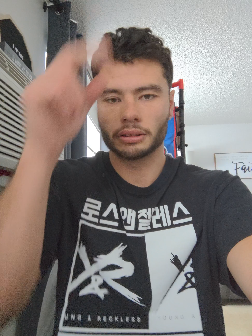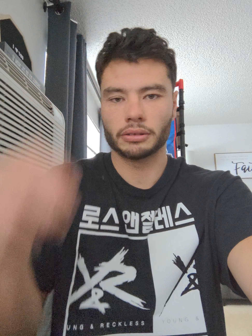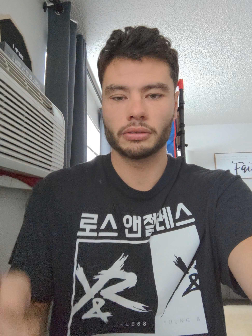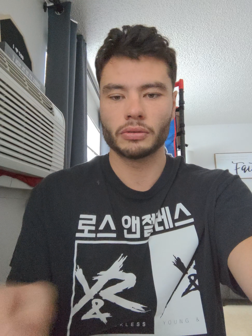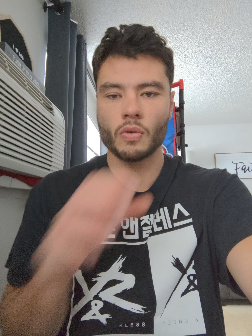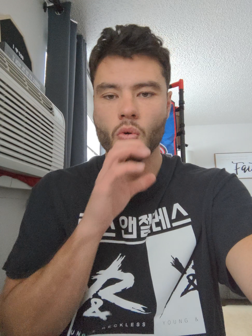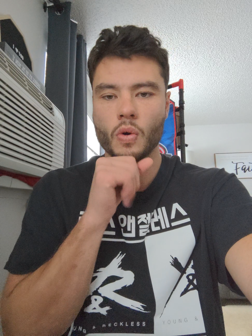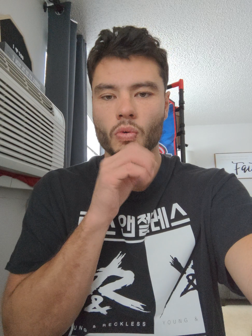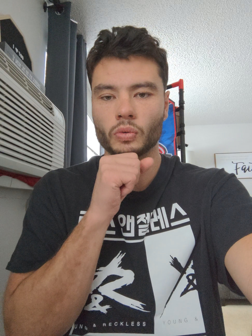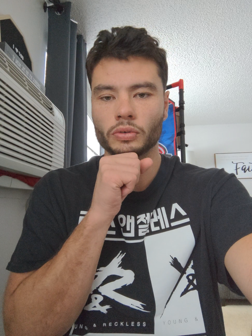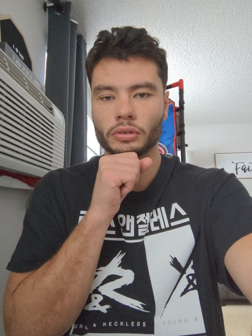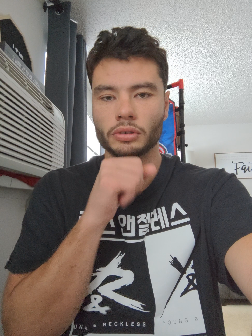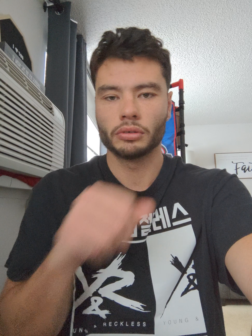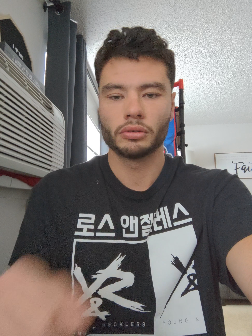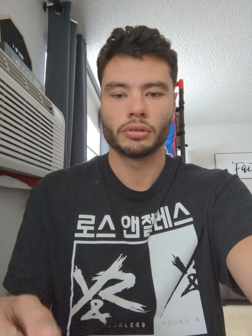orange